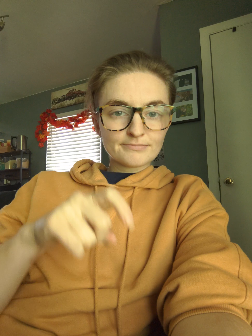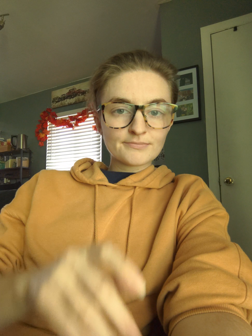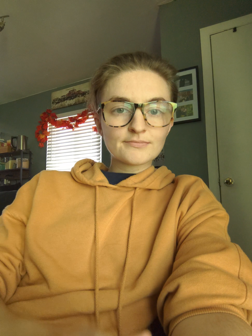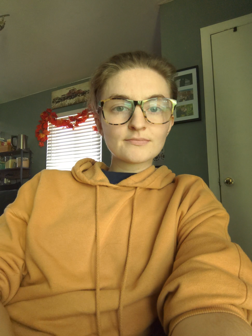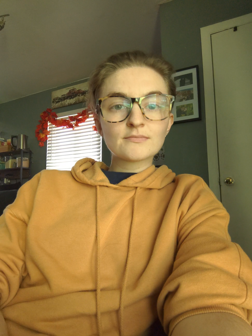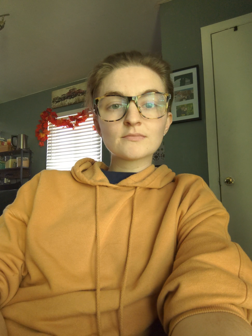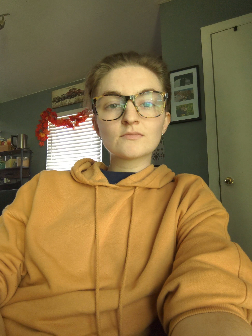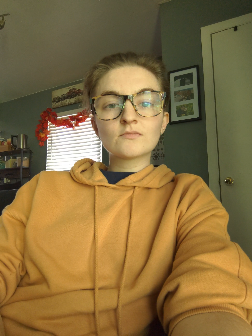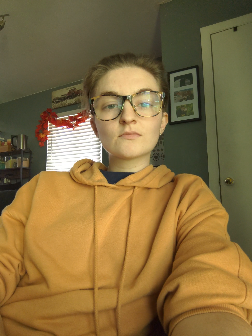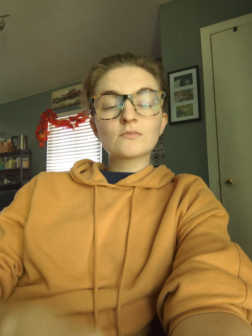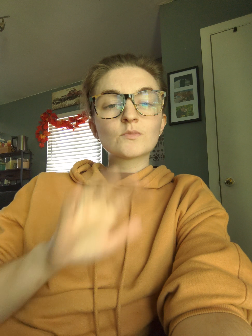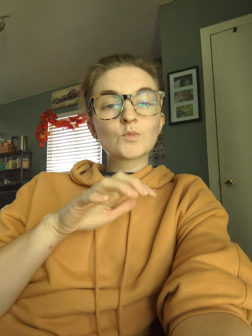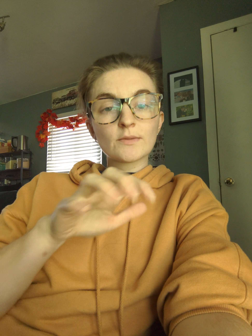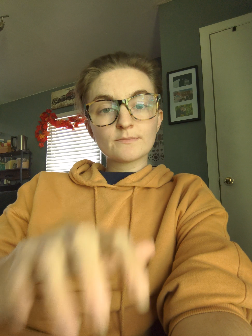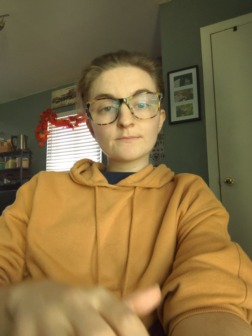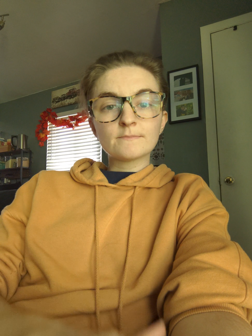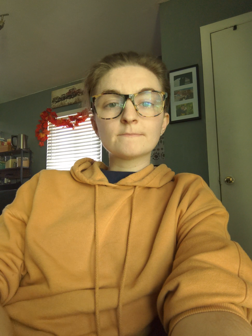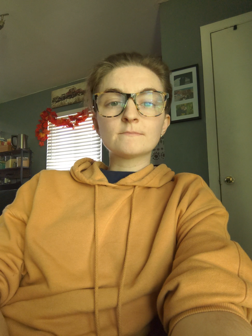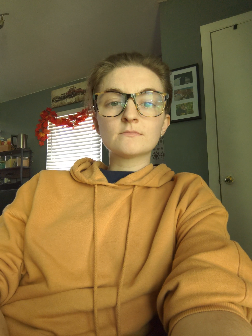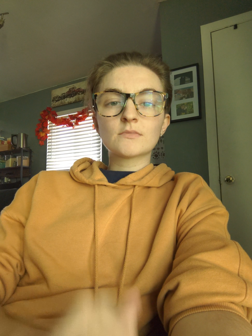grapes